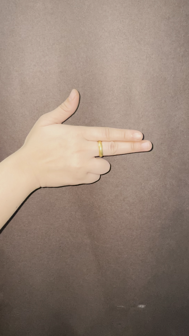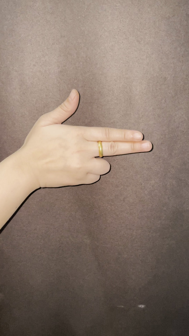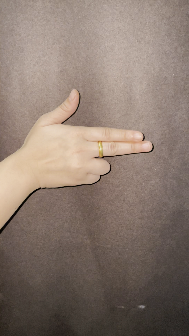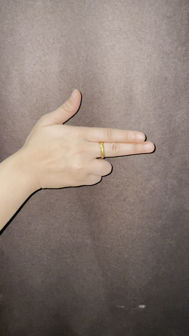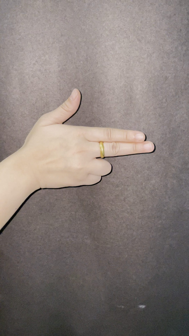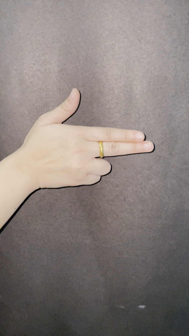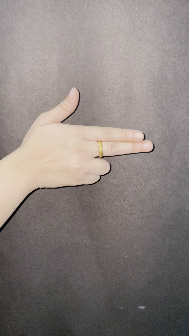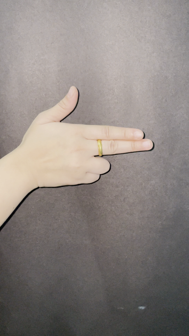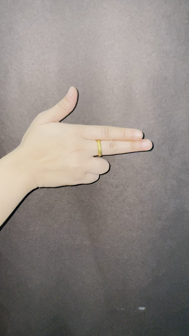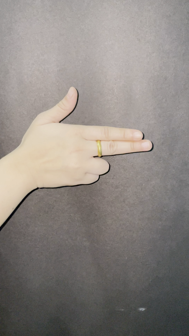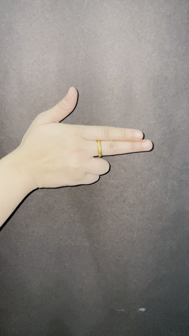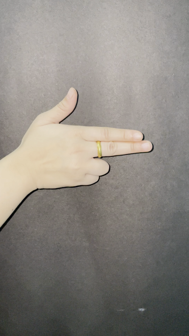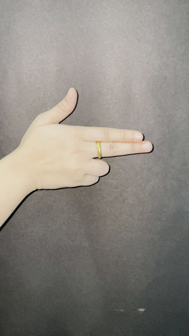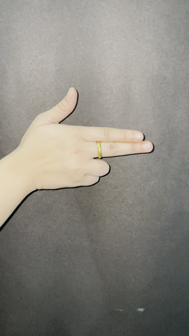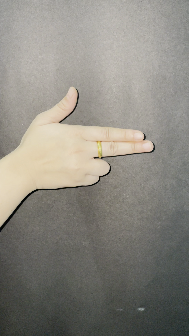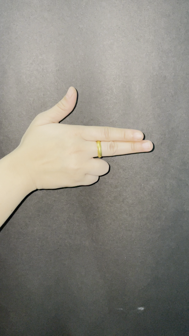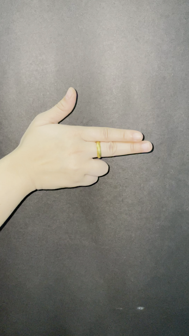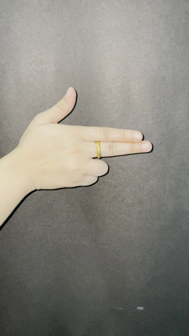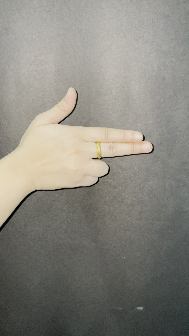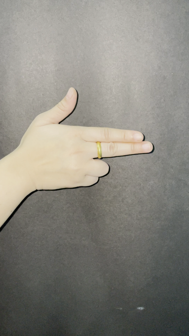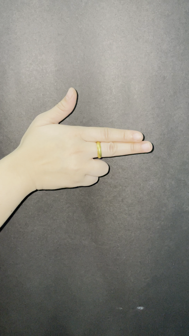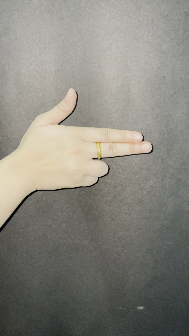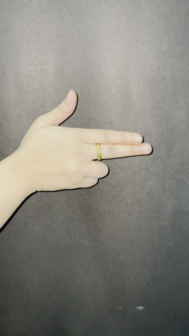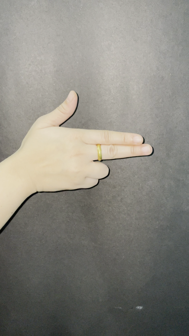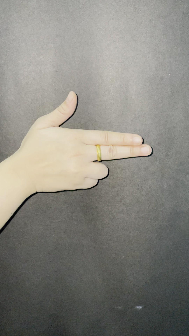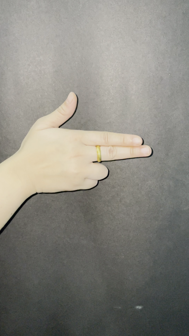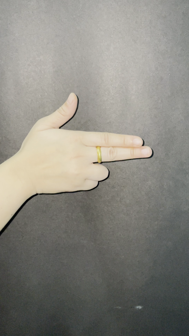च